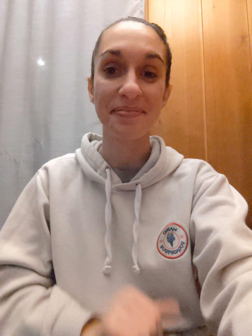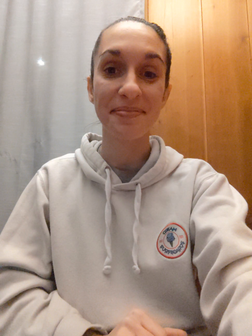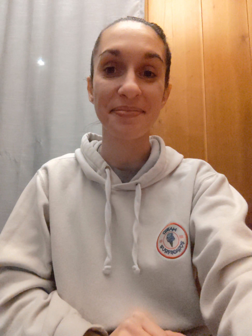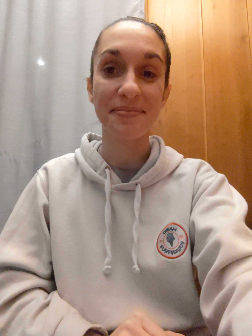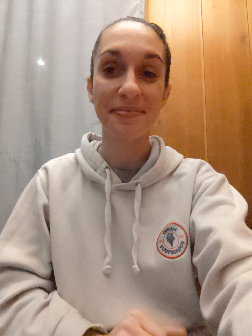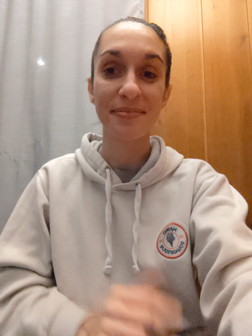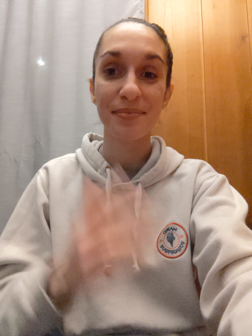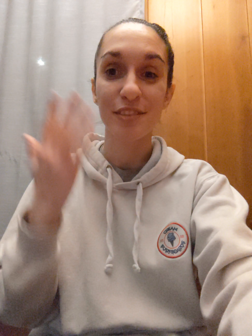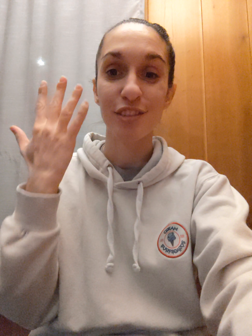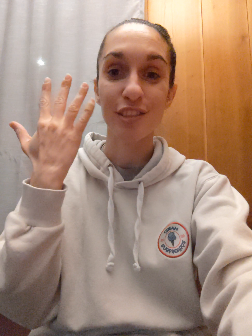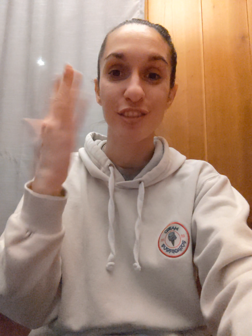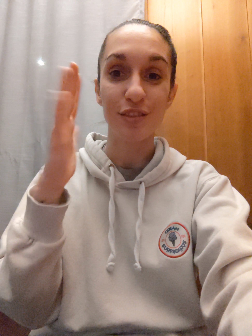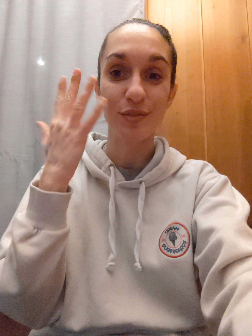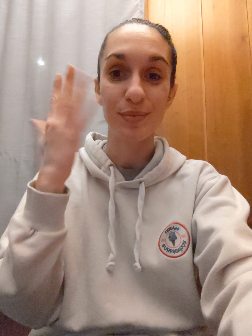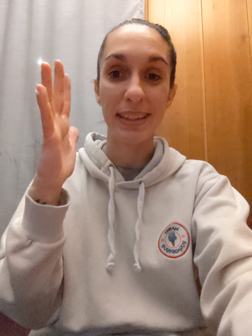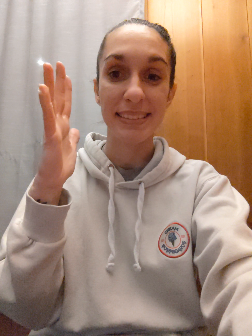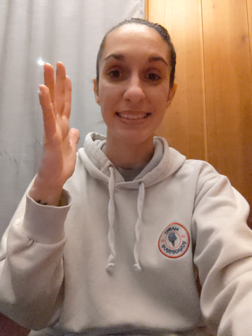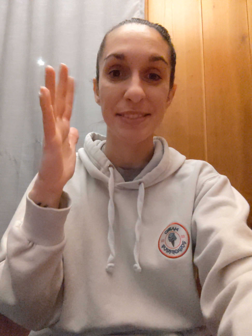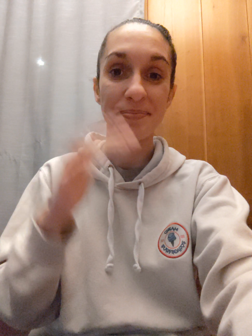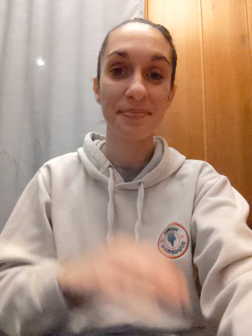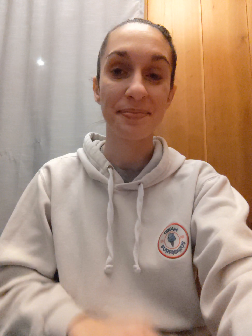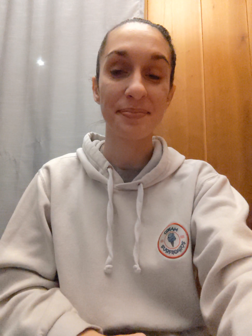tree